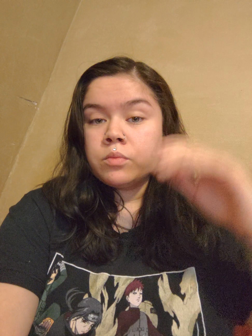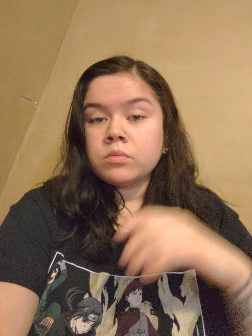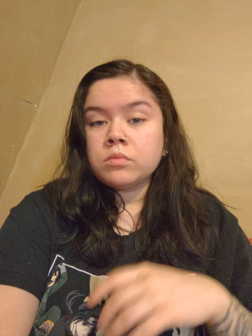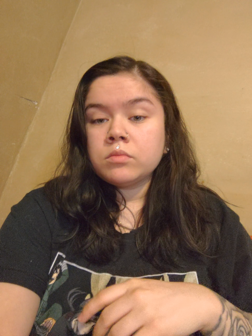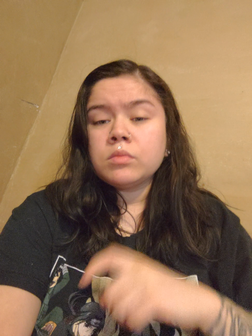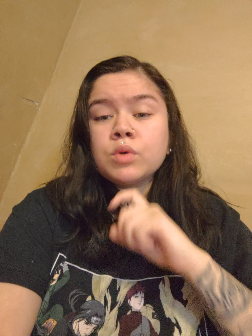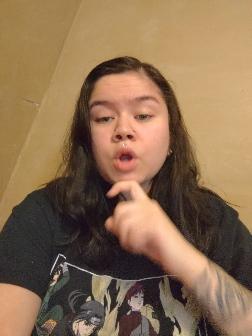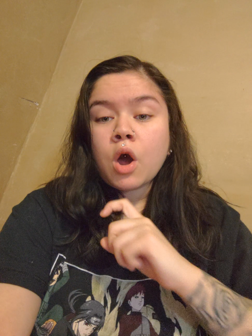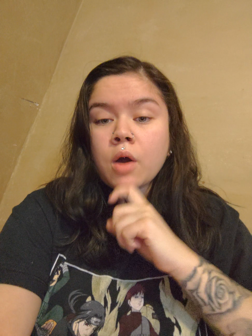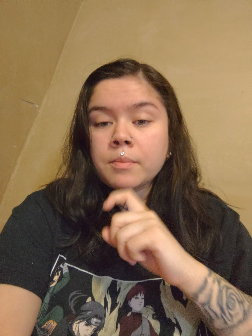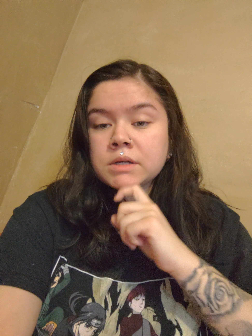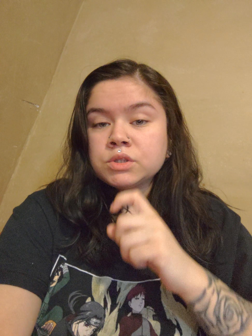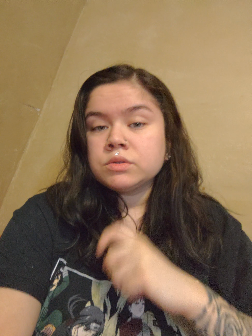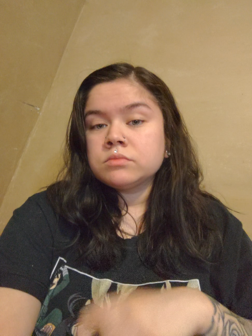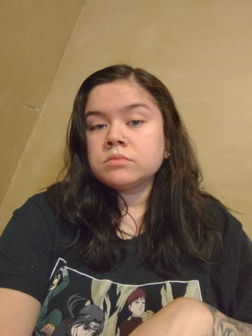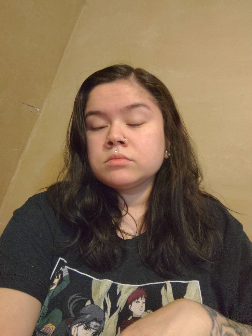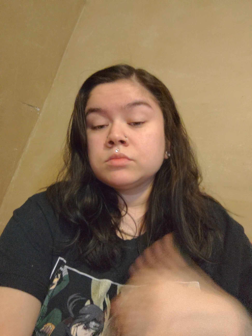garbage